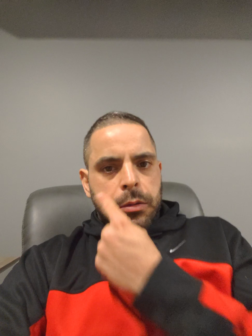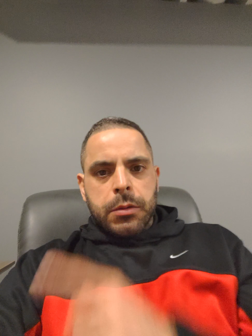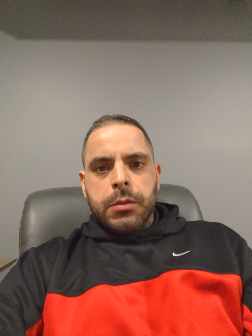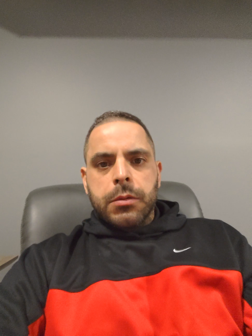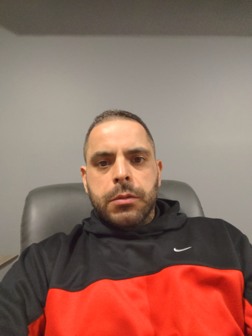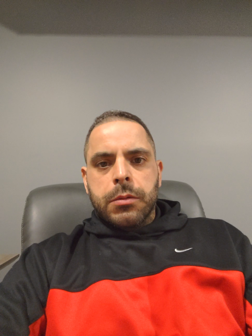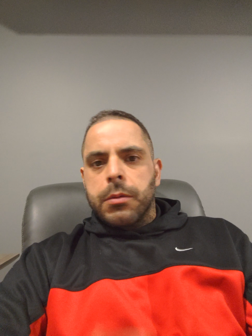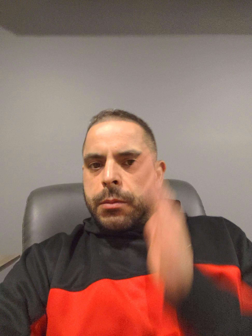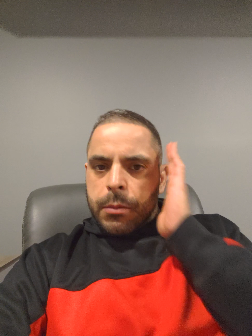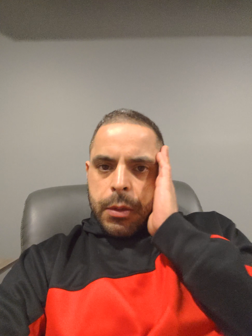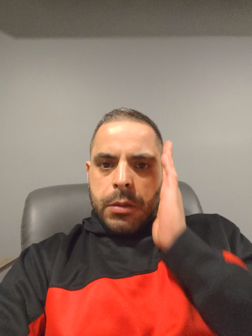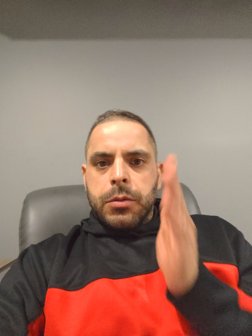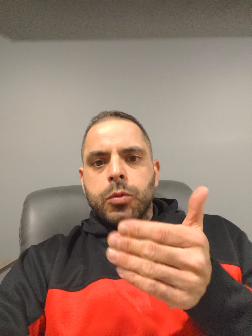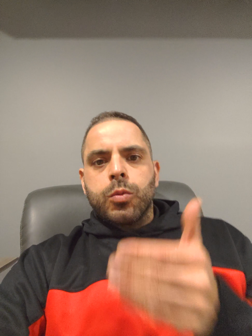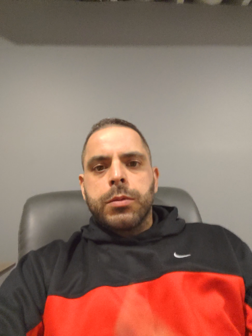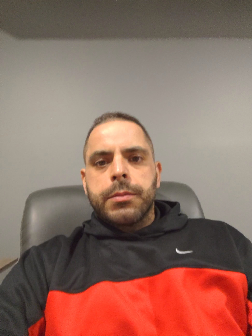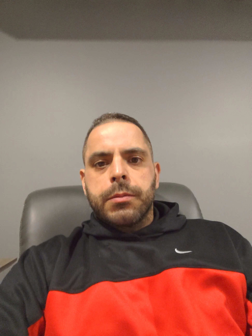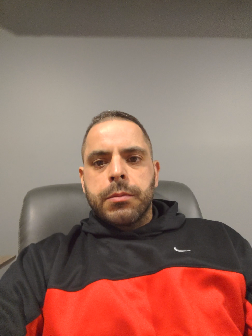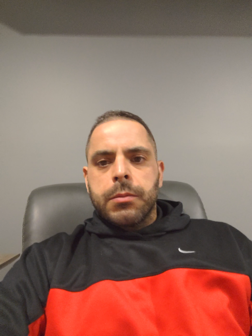bedroom